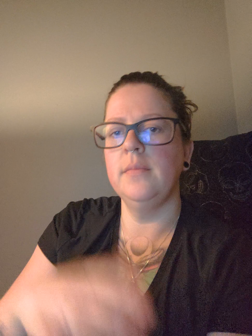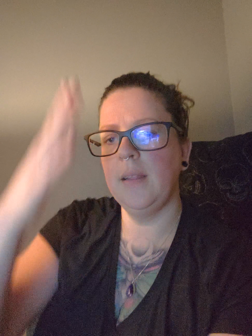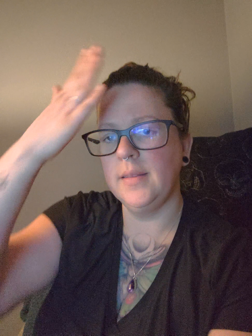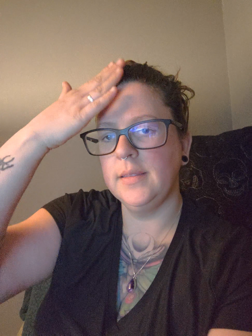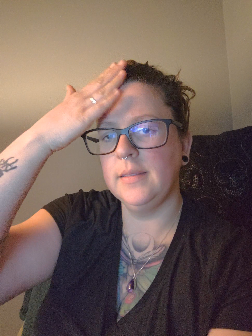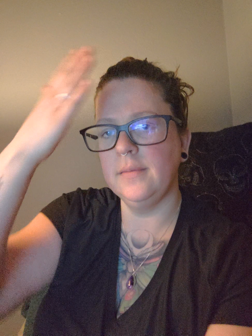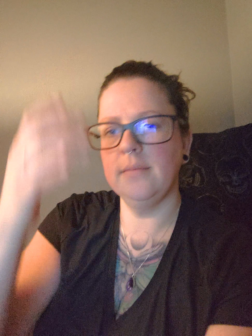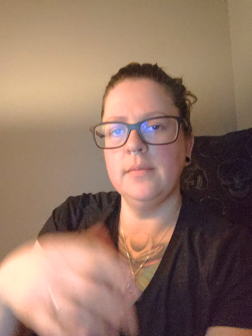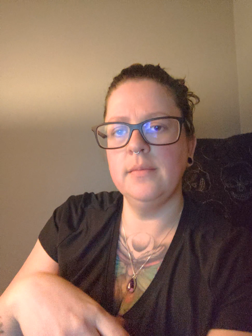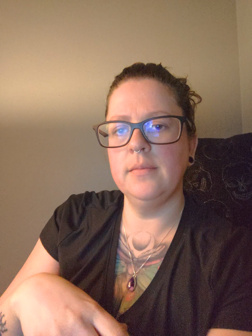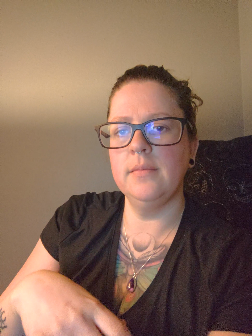hat